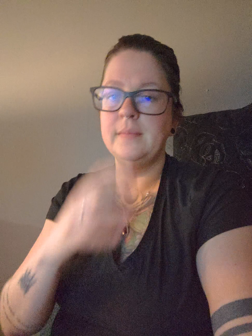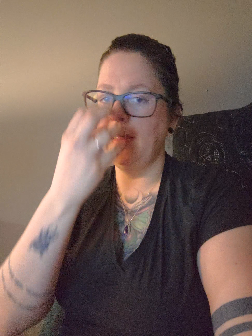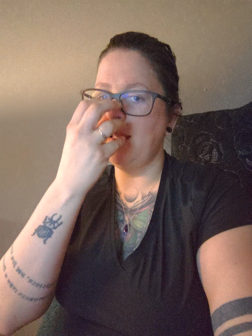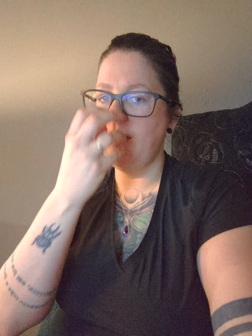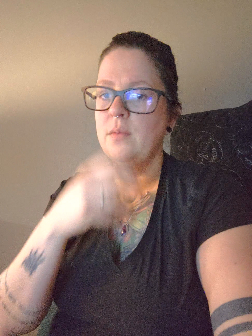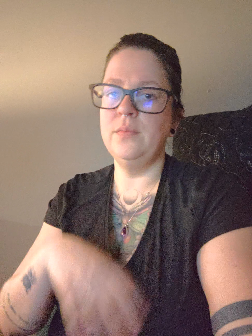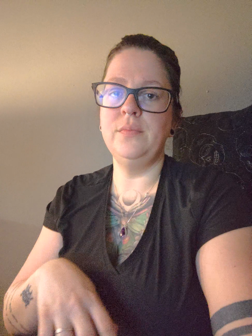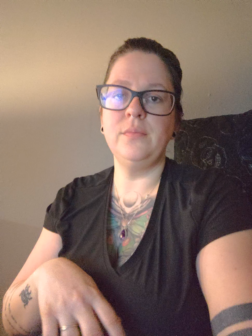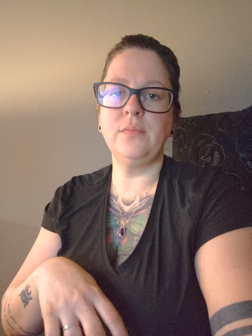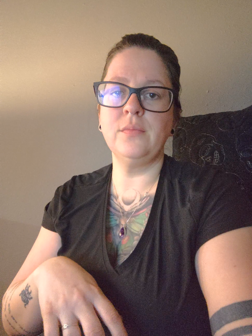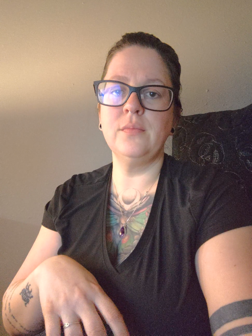clown